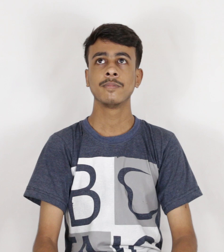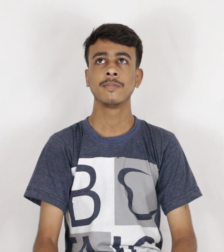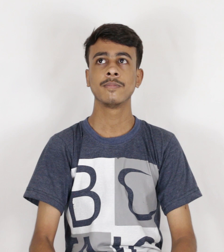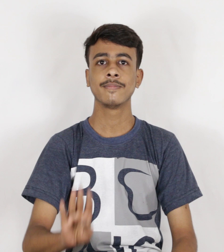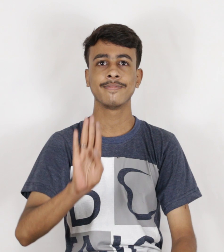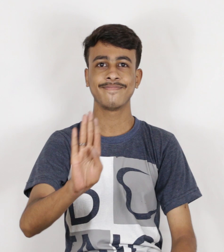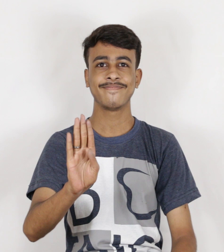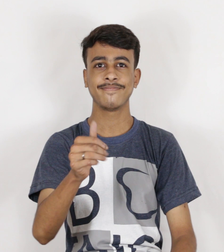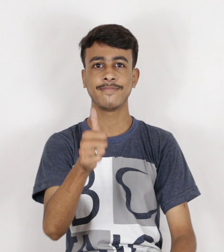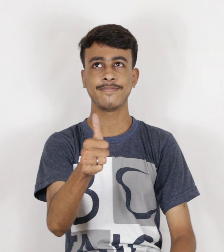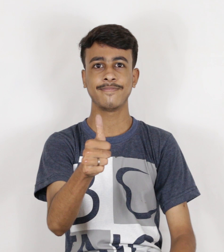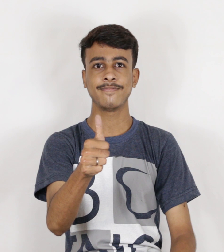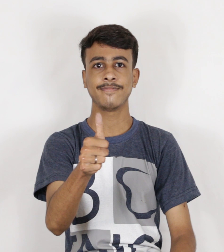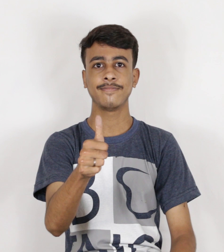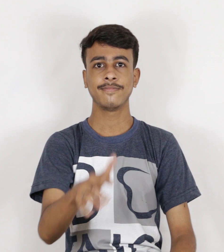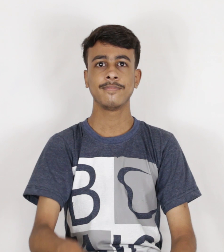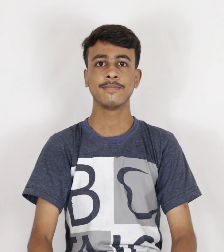best